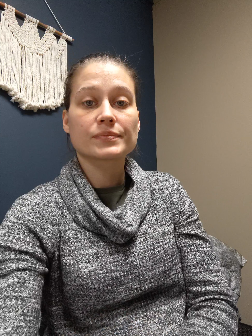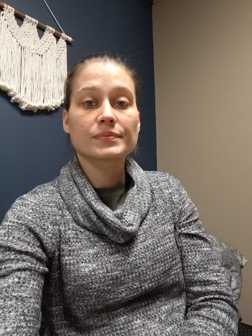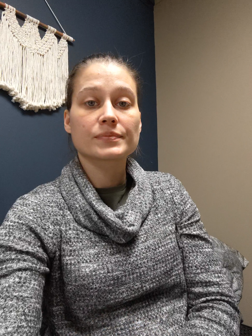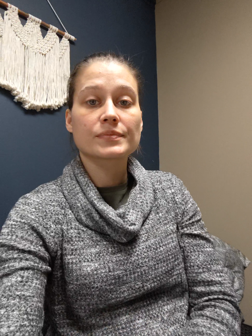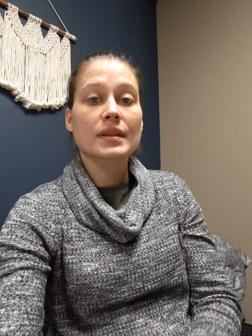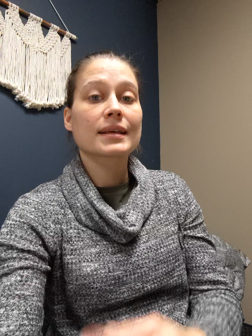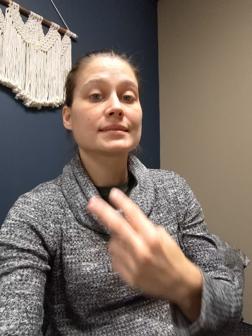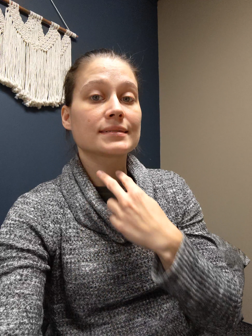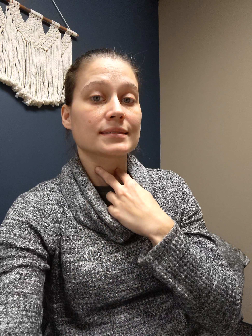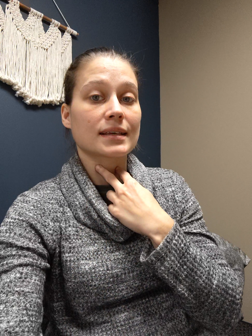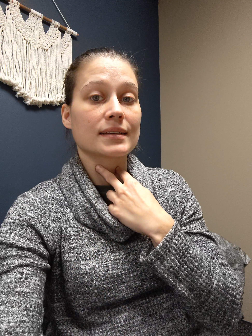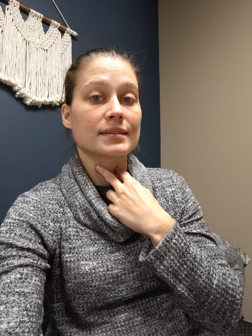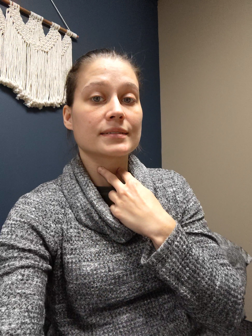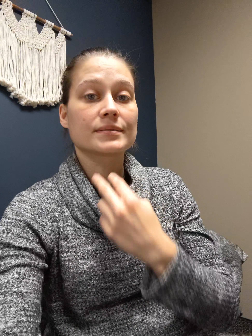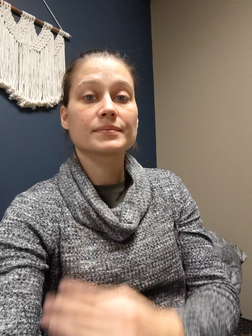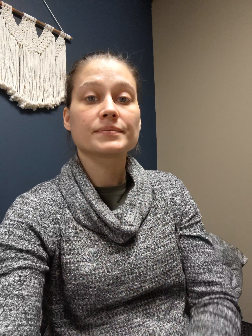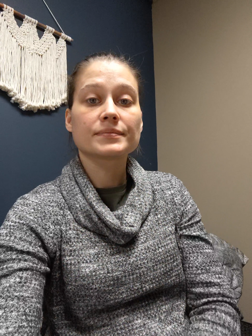stuck